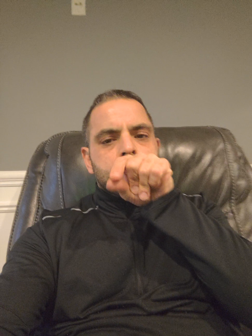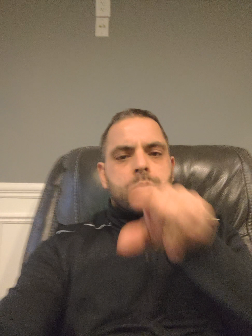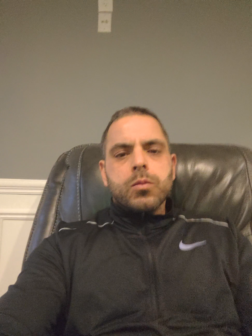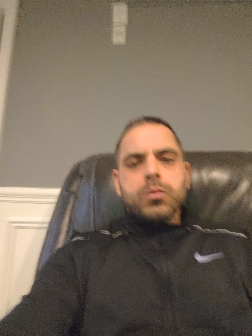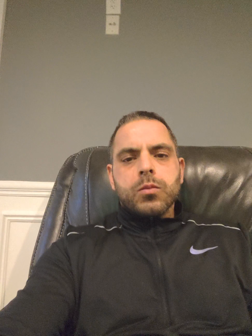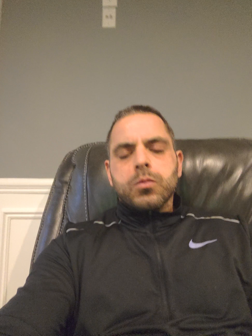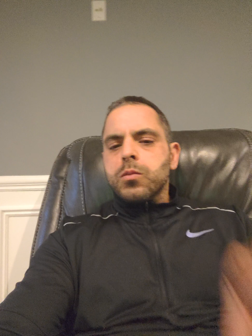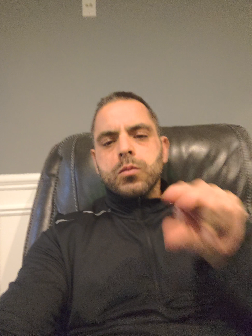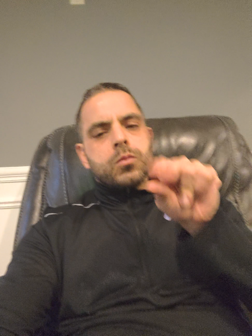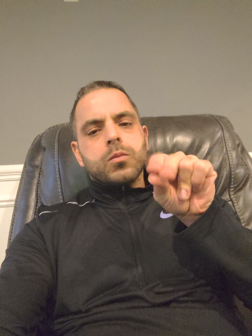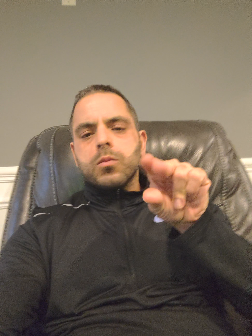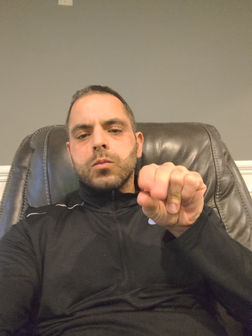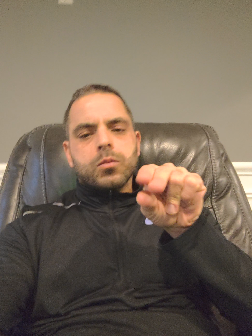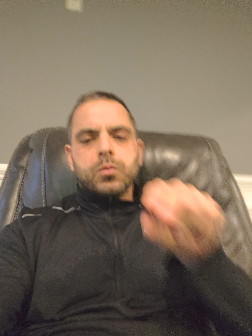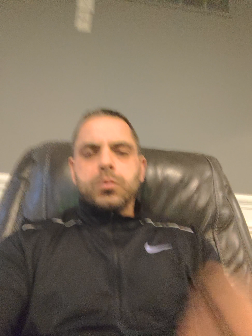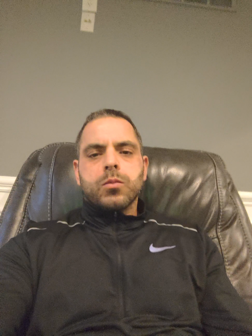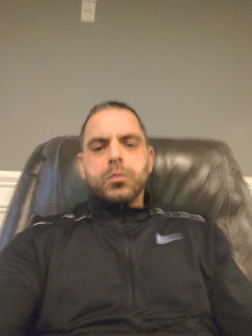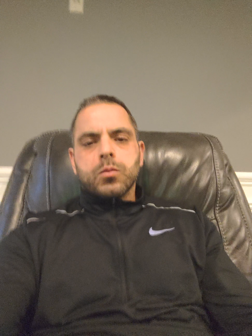no